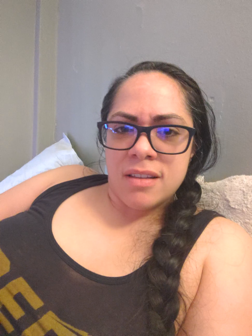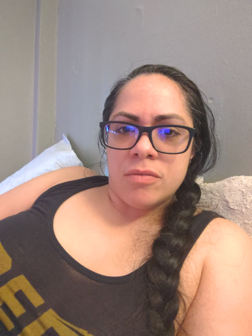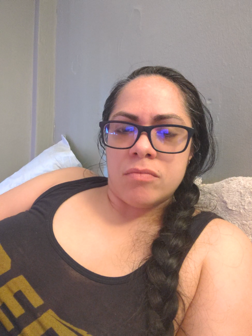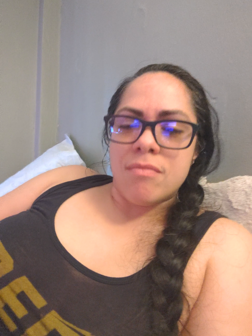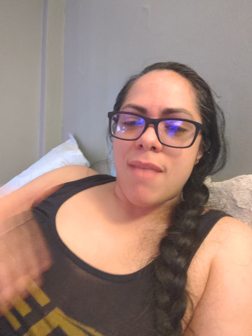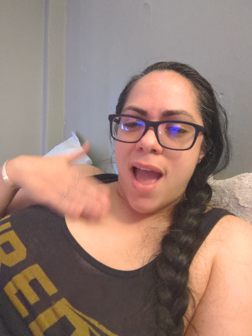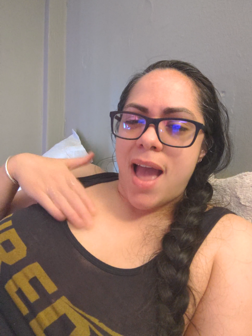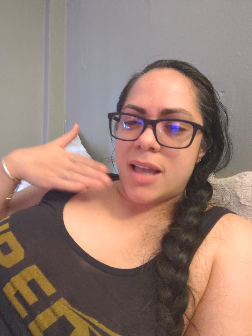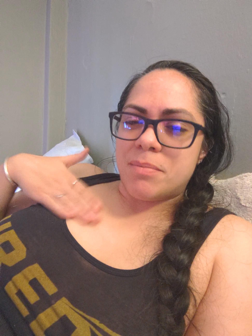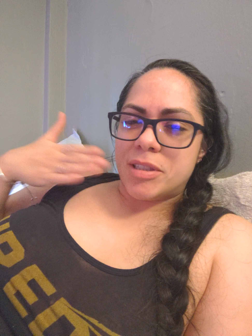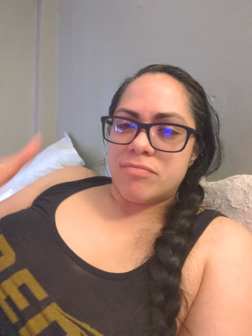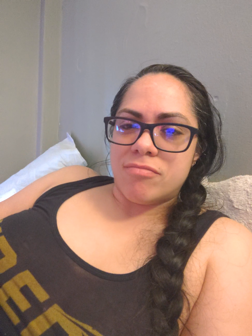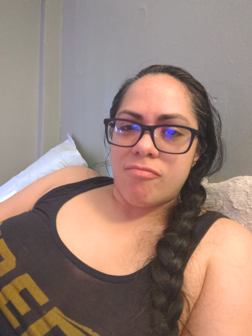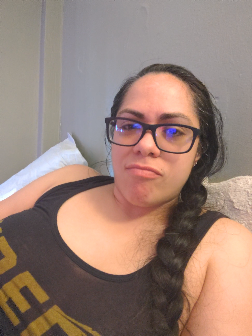happy